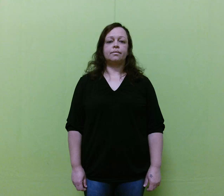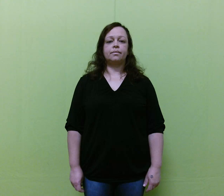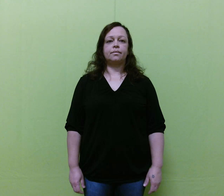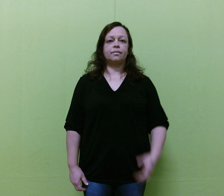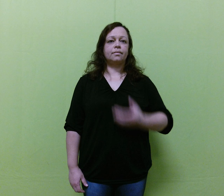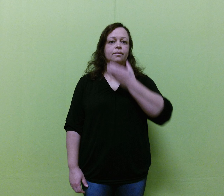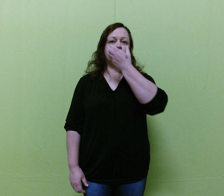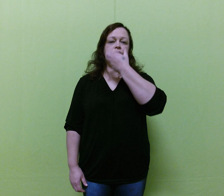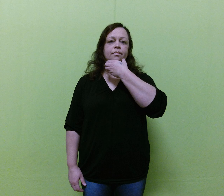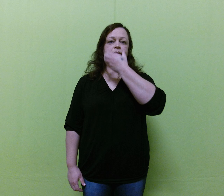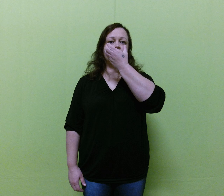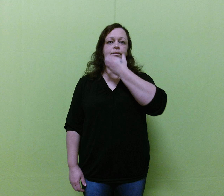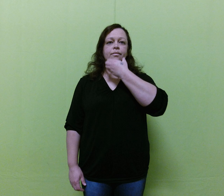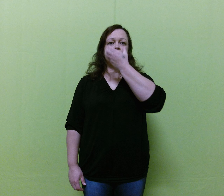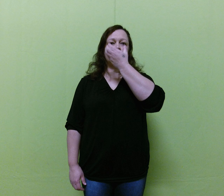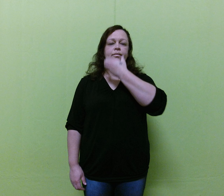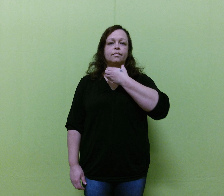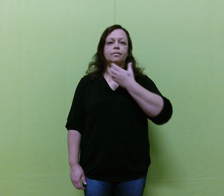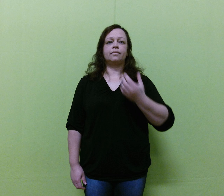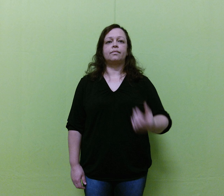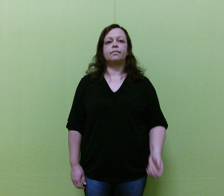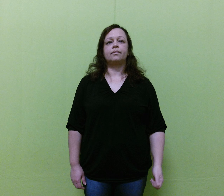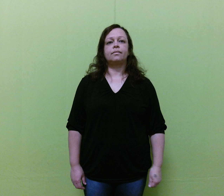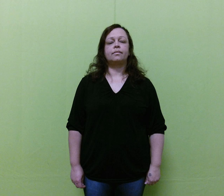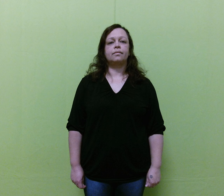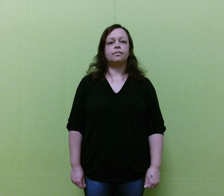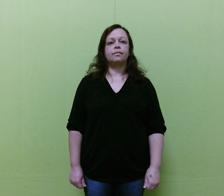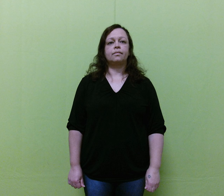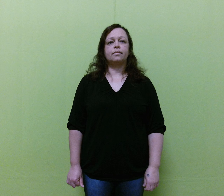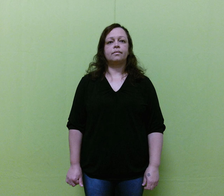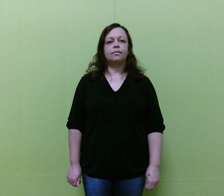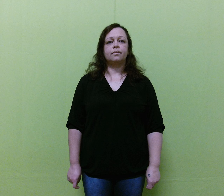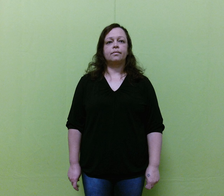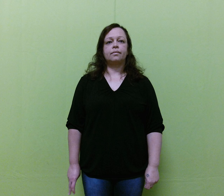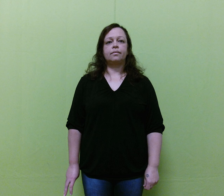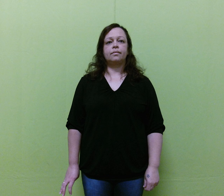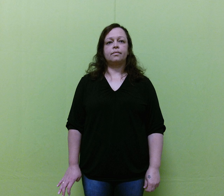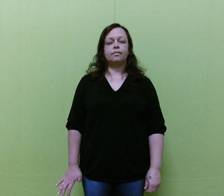maçã